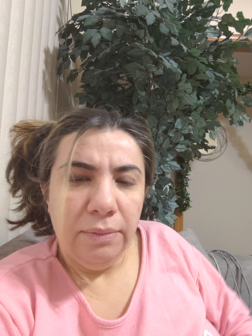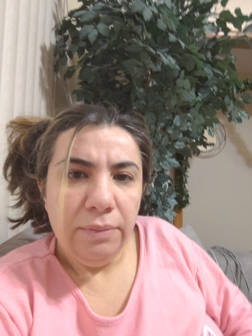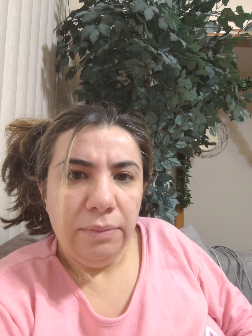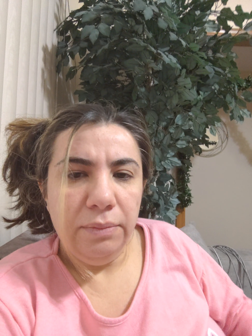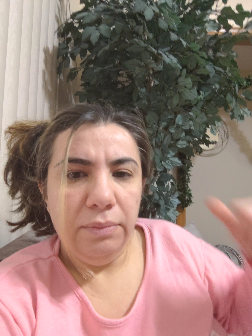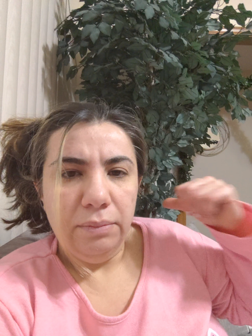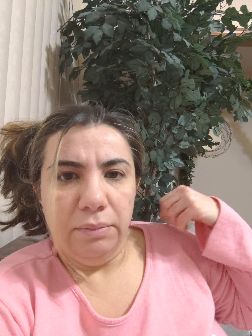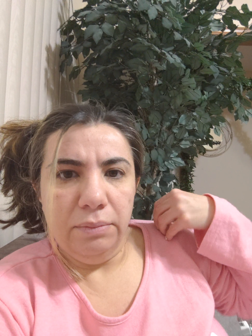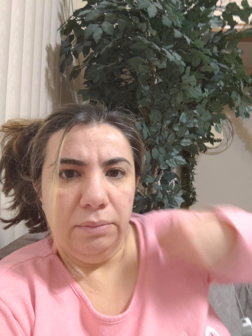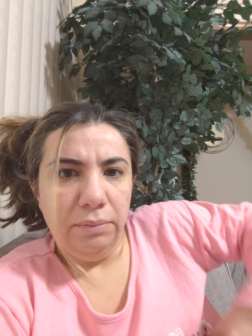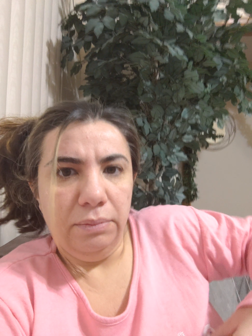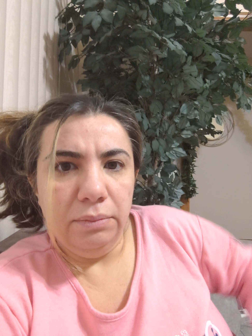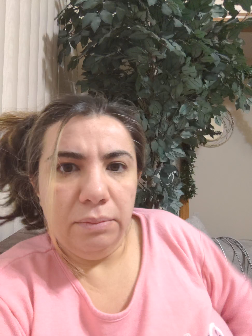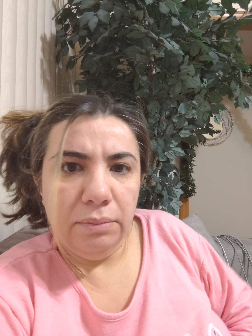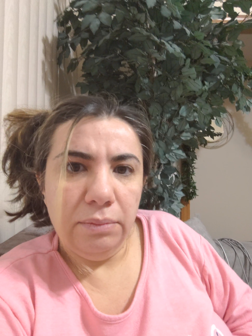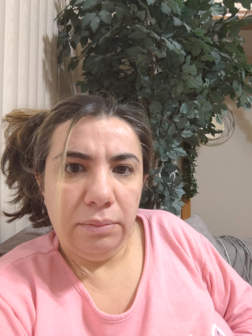jacket